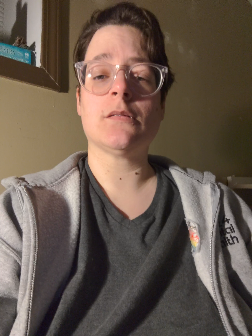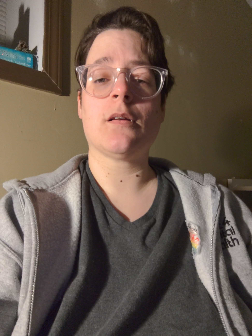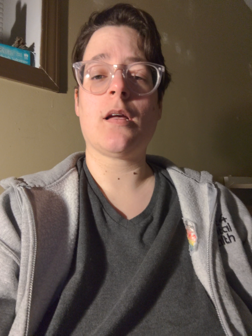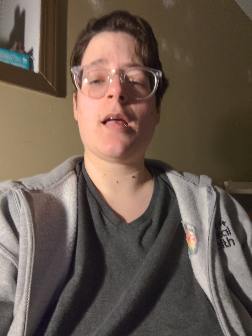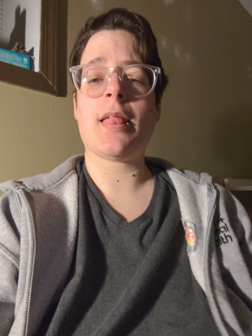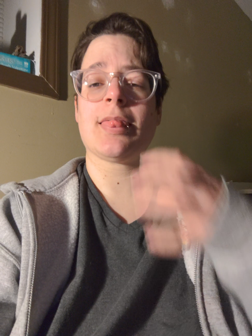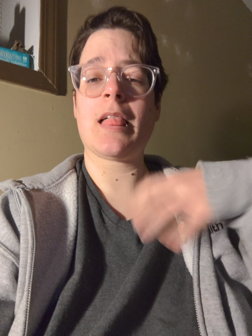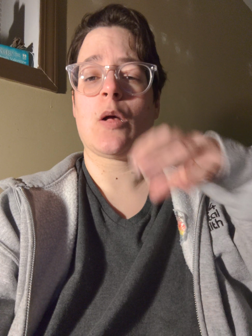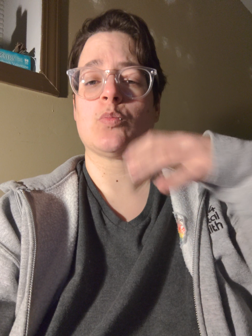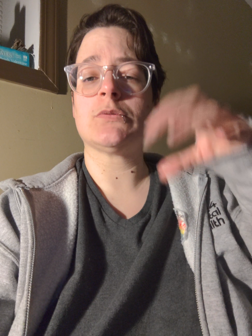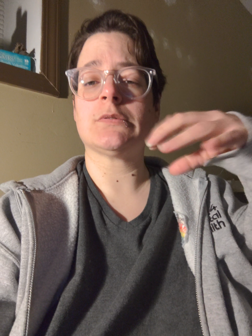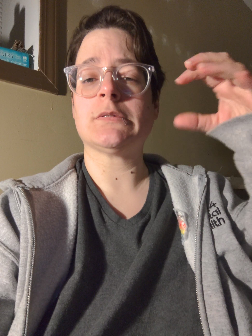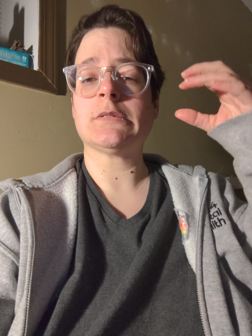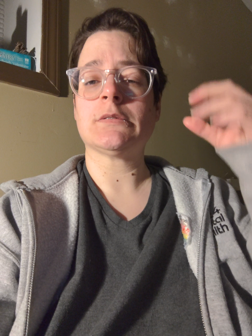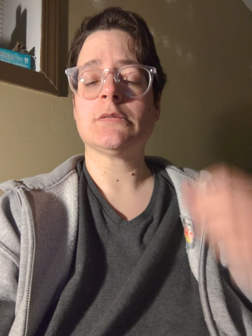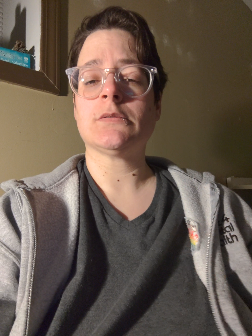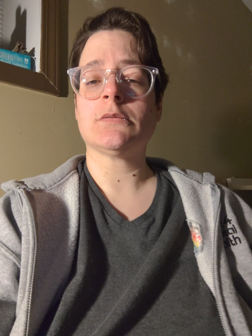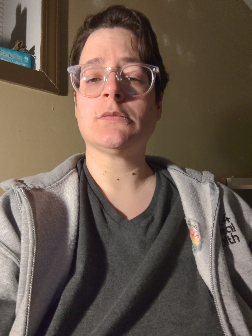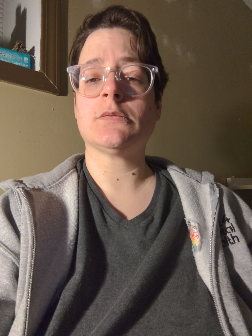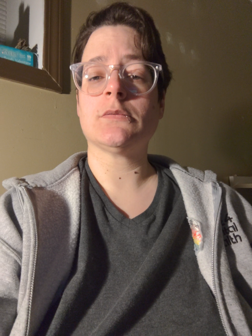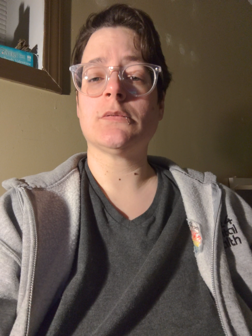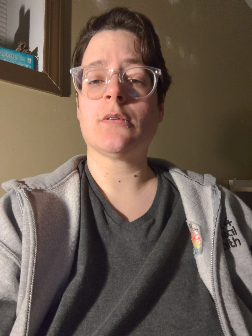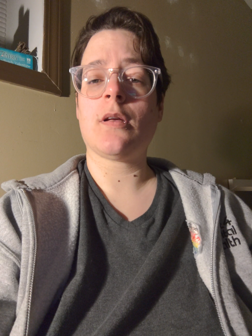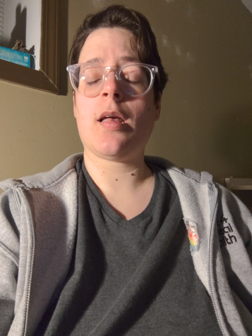cloud